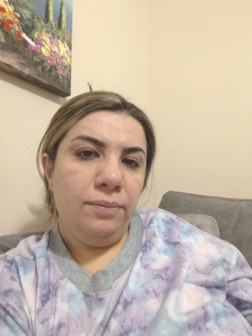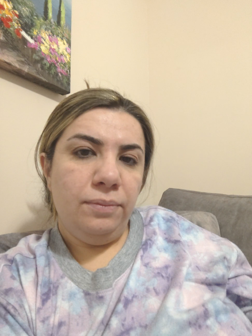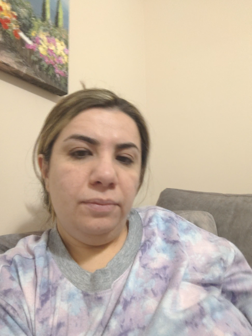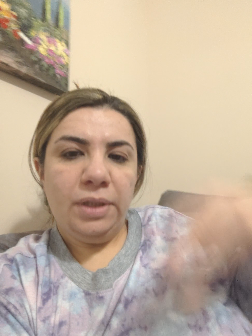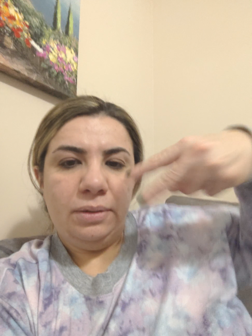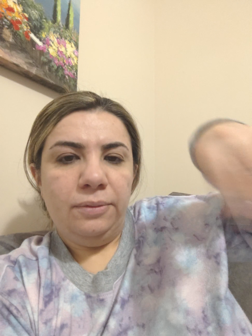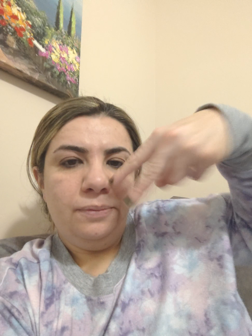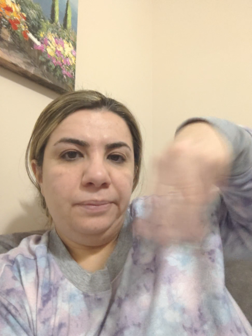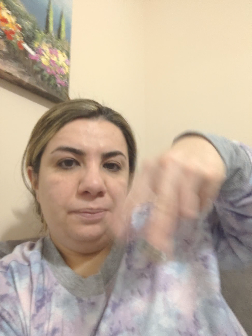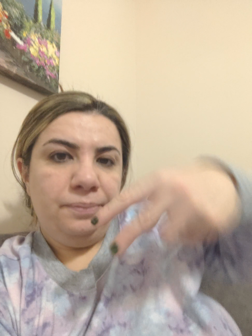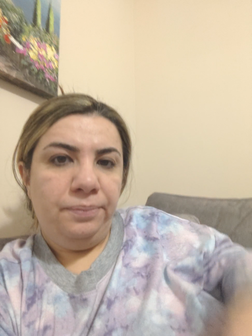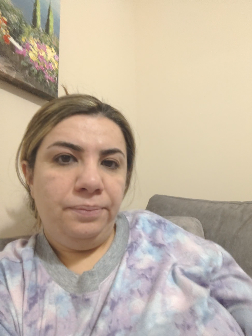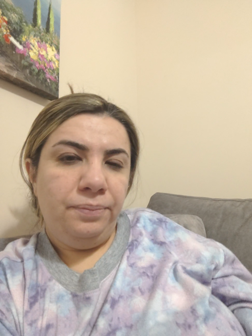dance